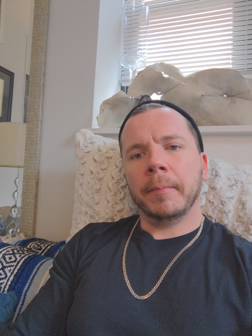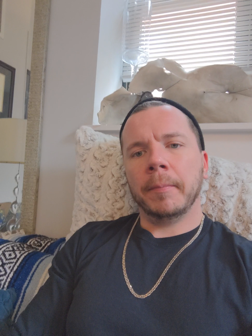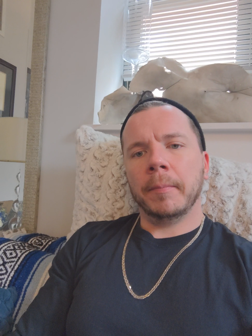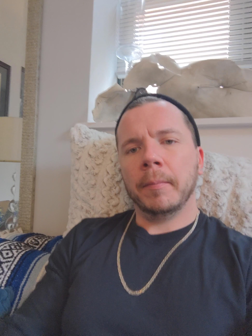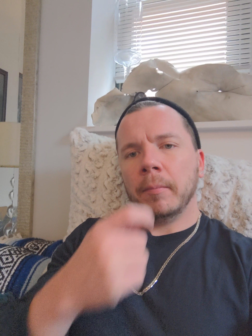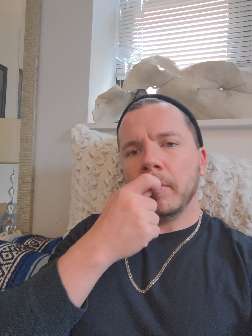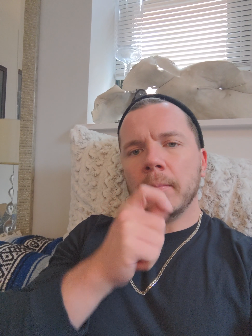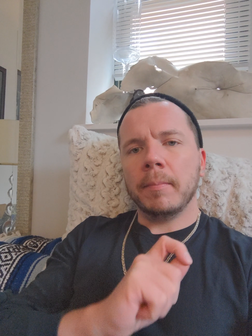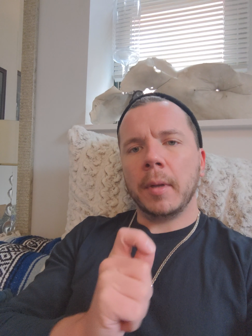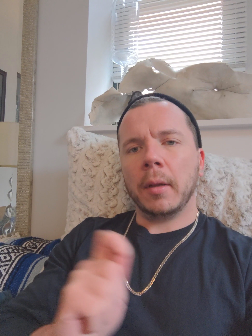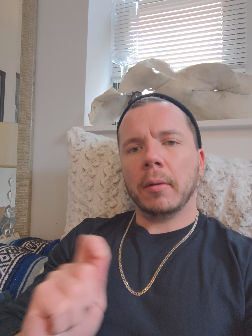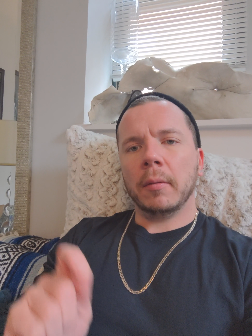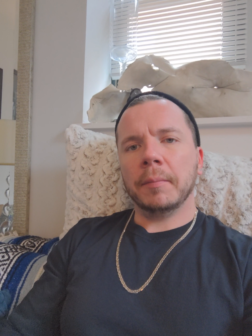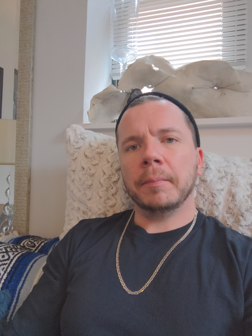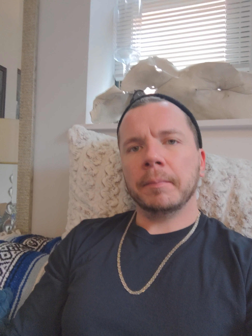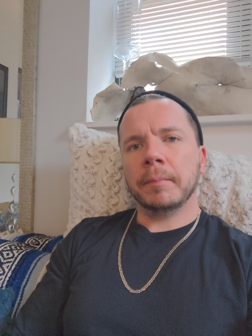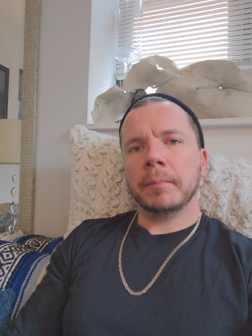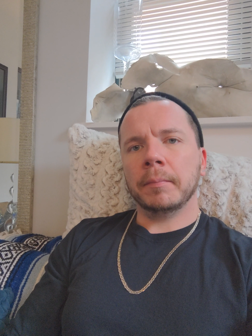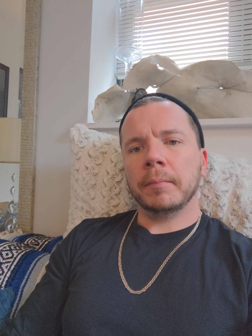pencil